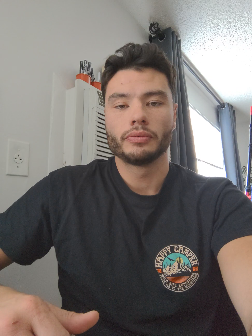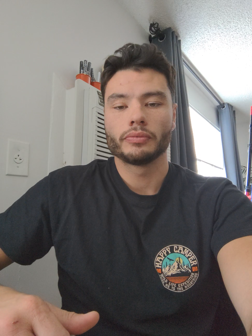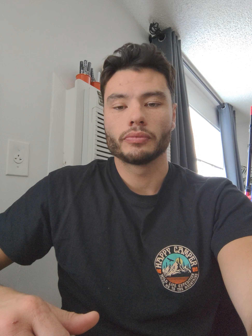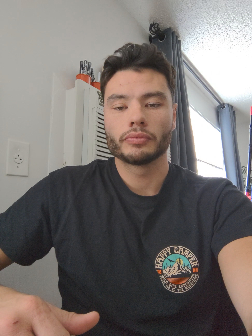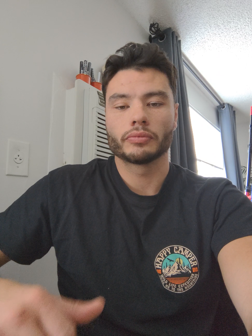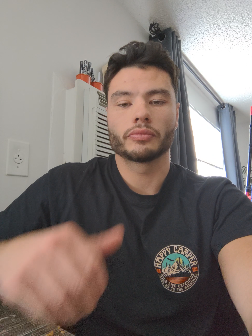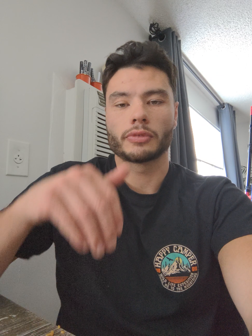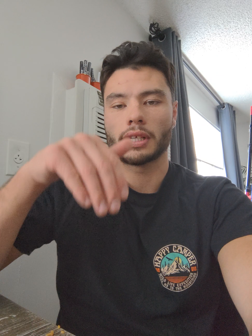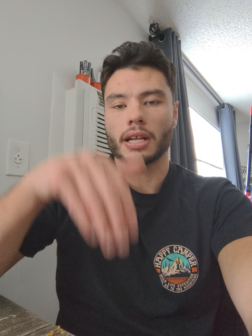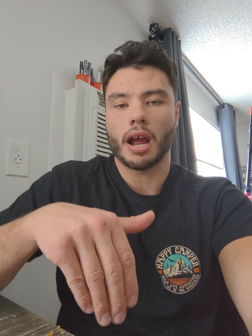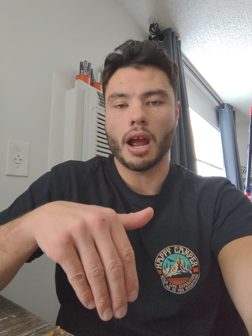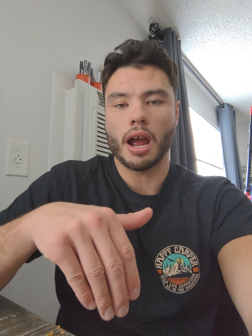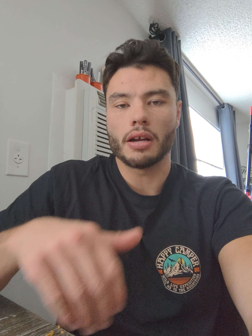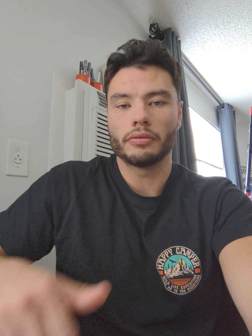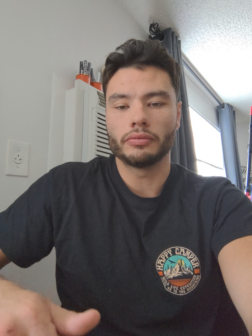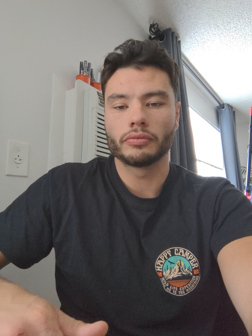night